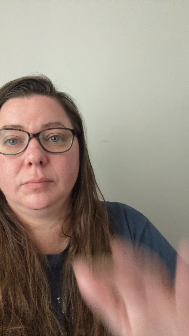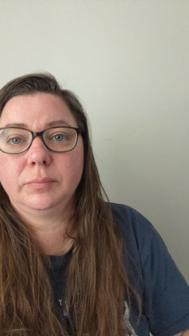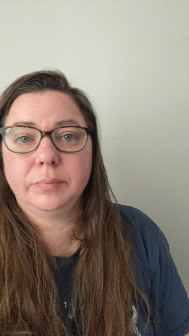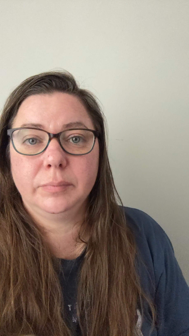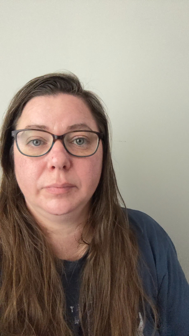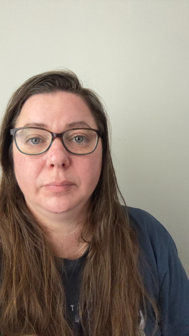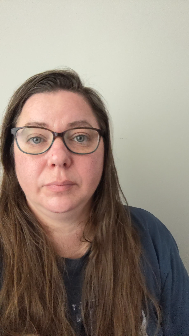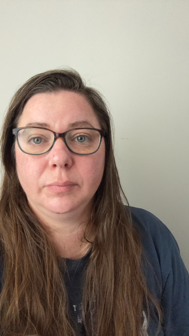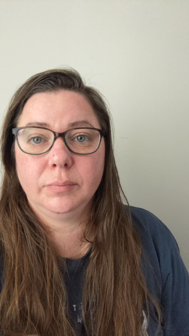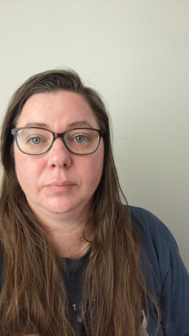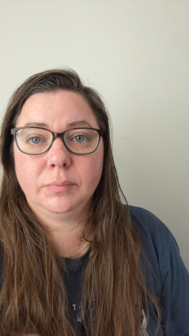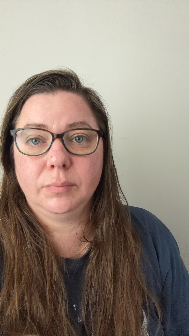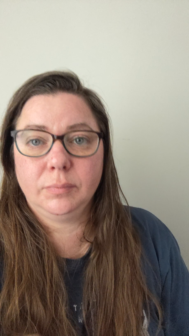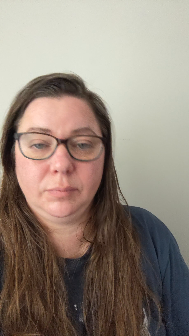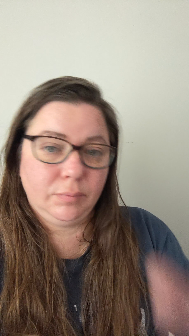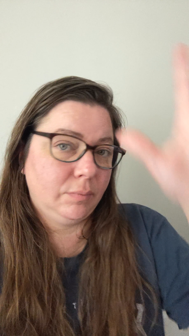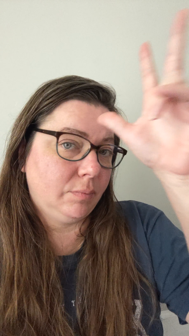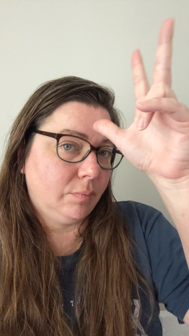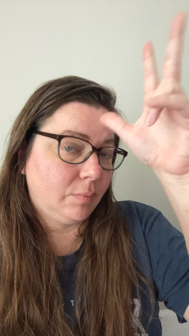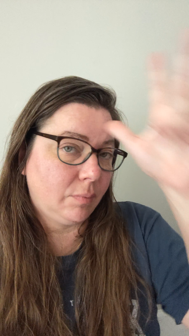rooster